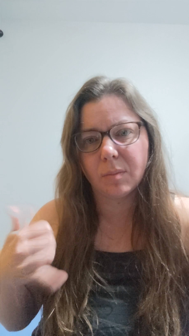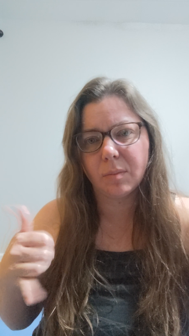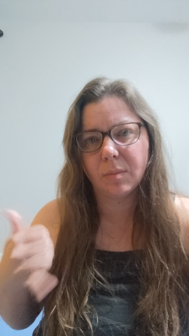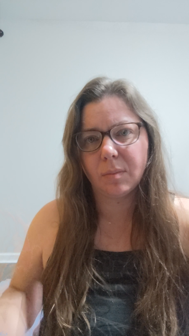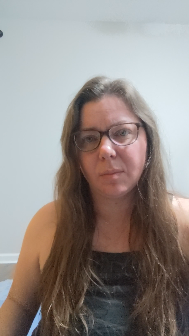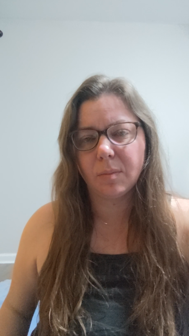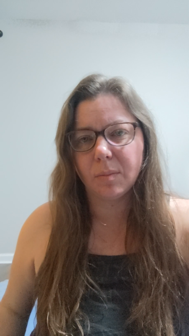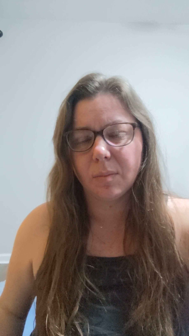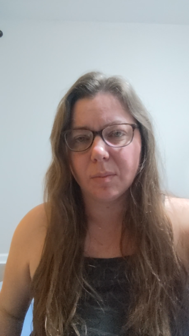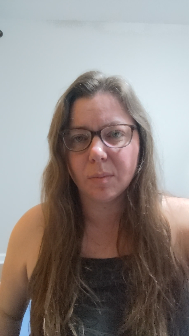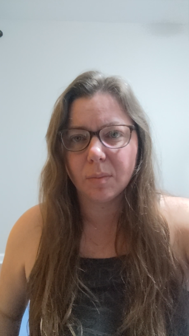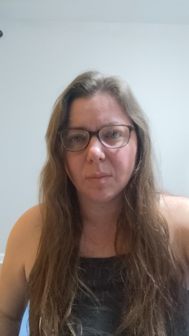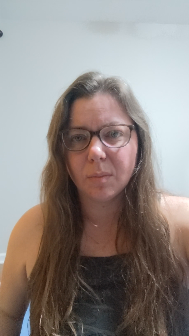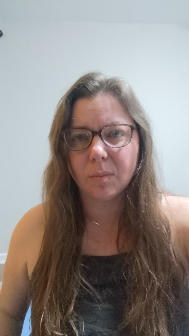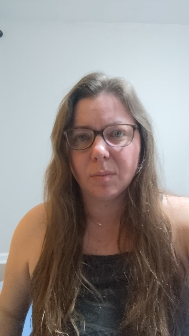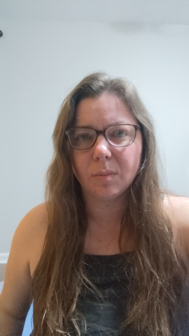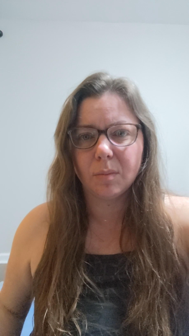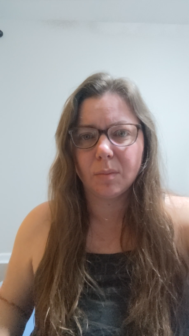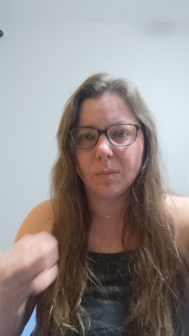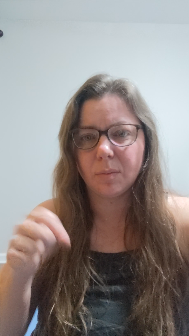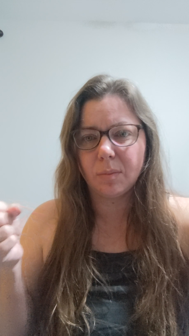break